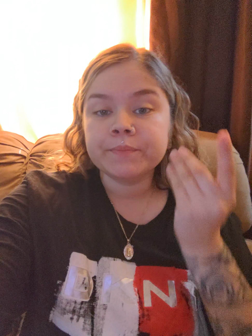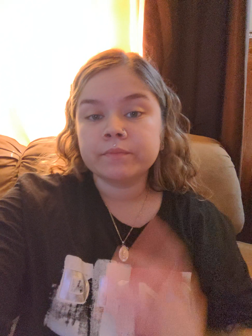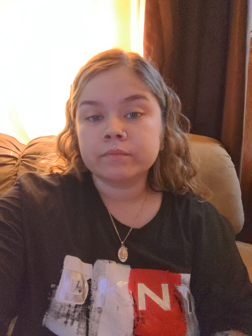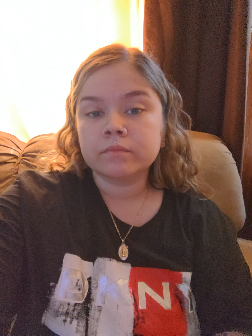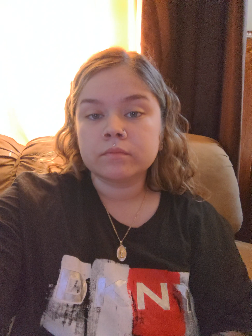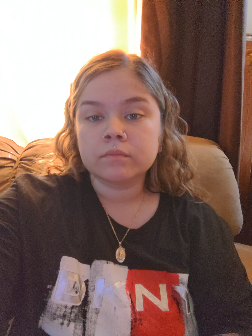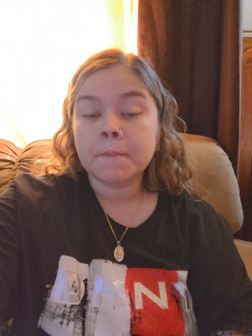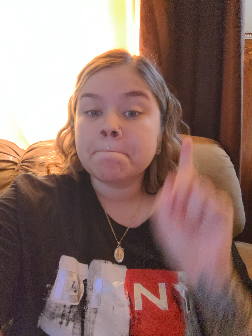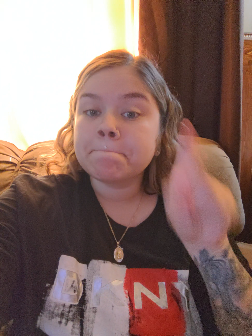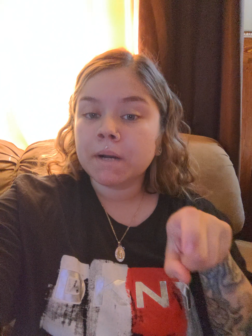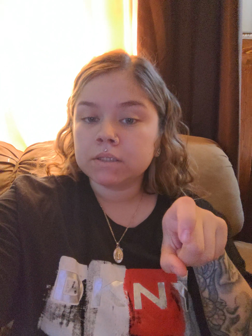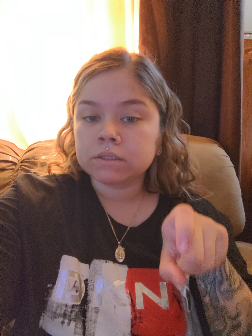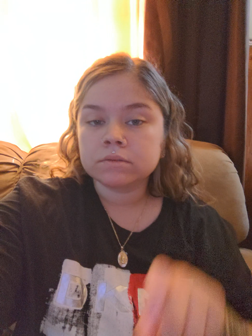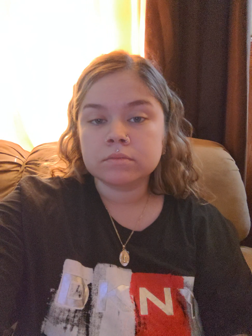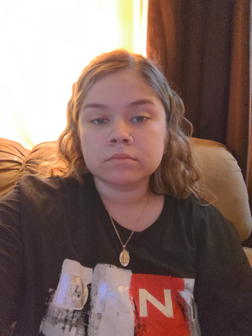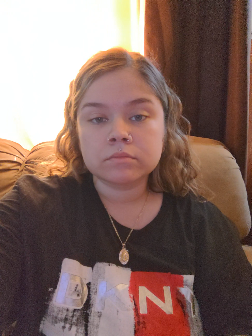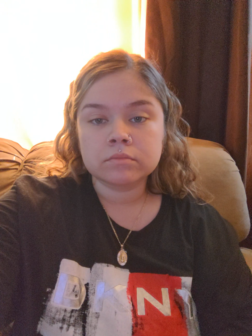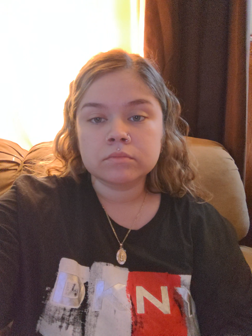must